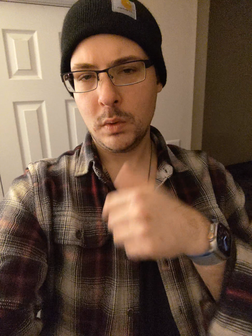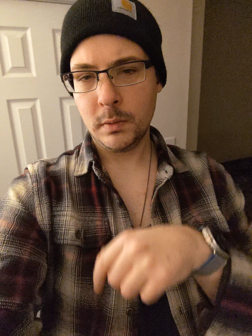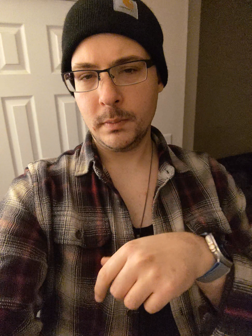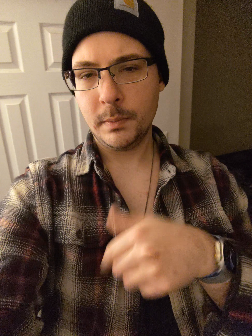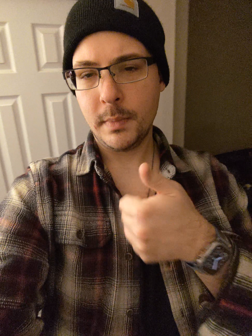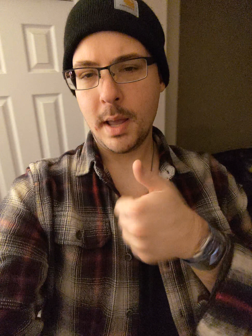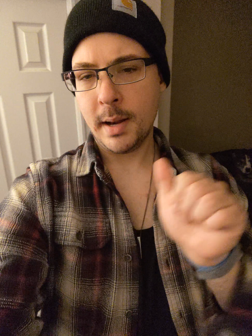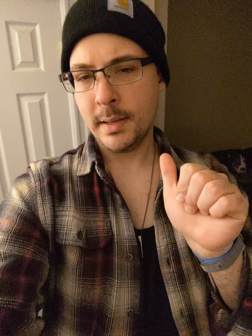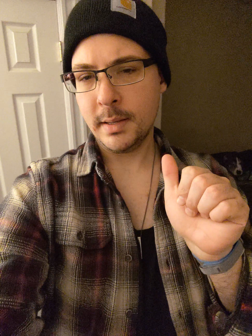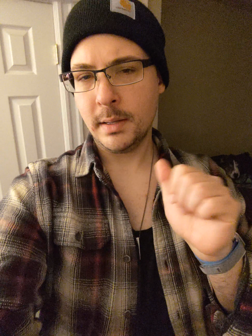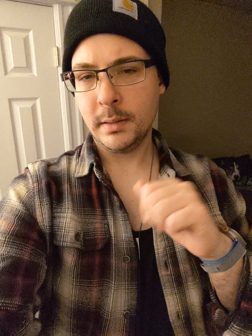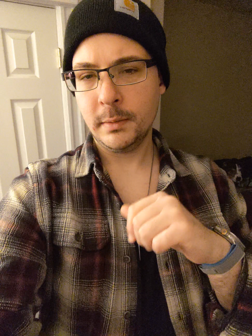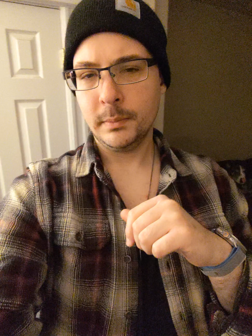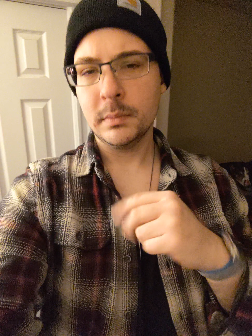any